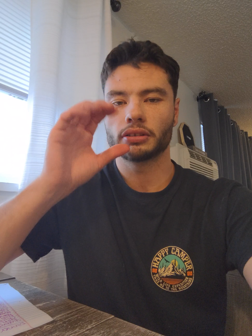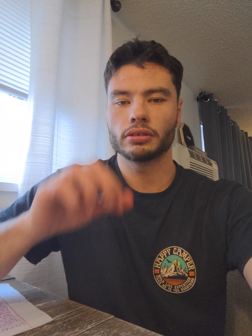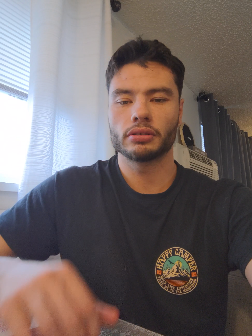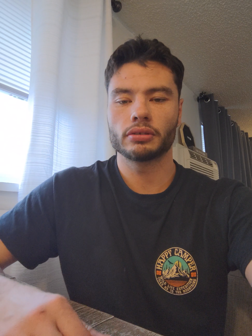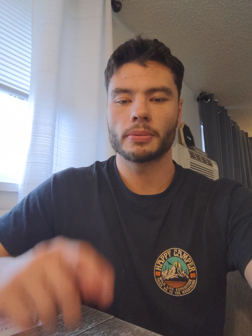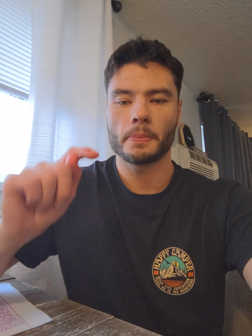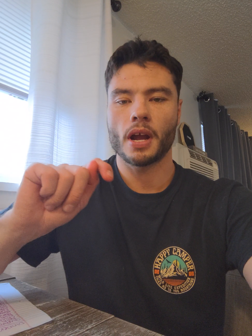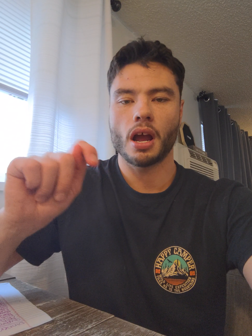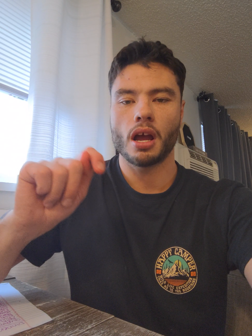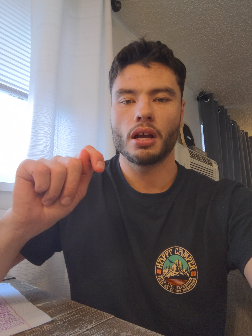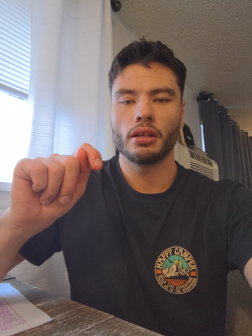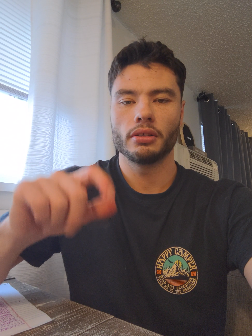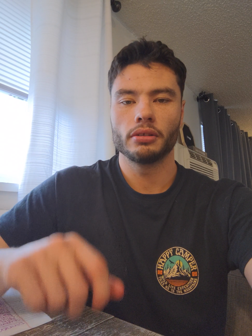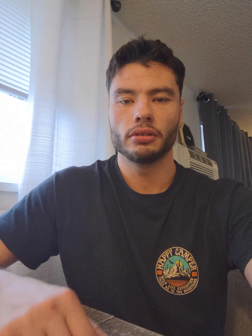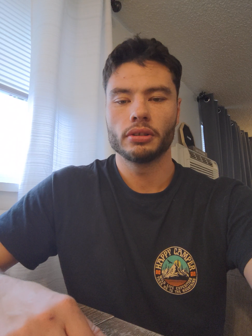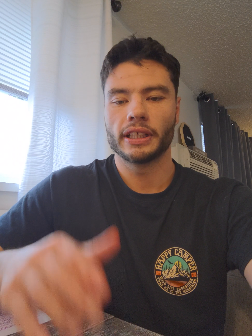potty